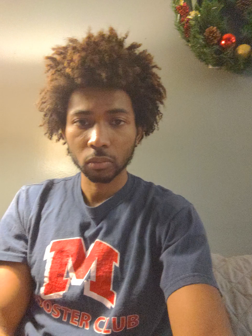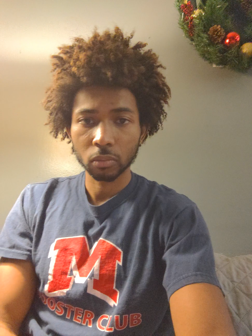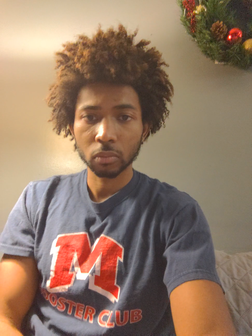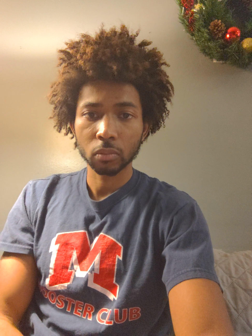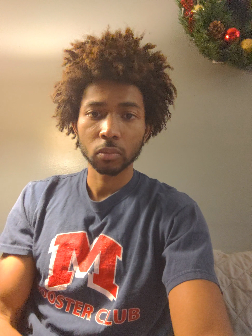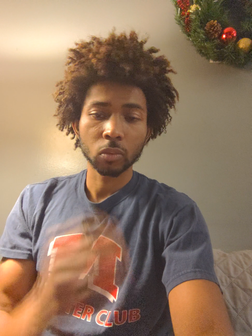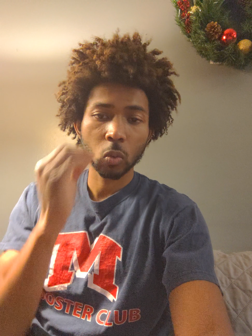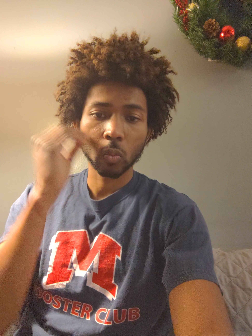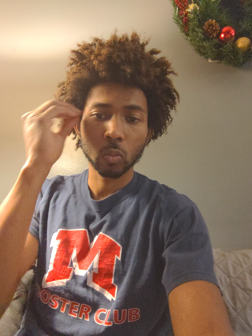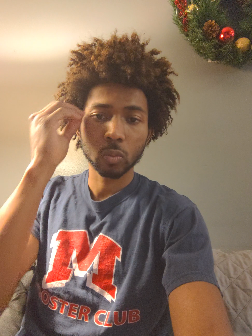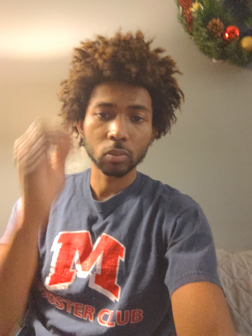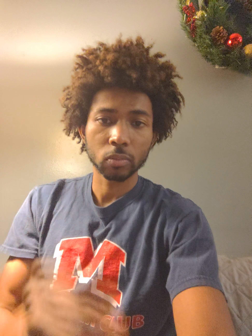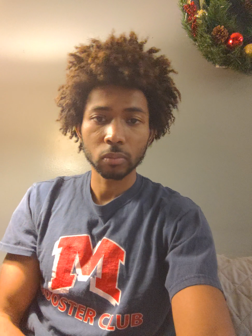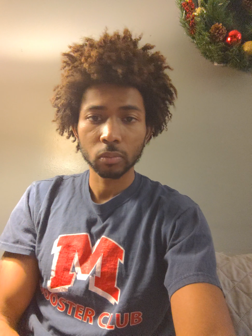home